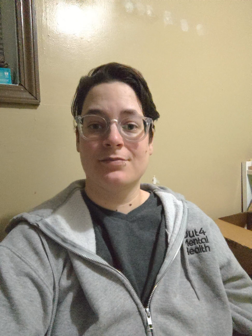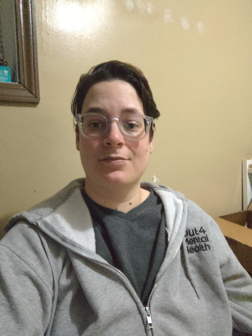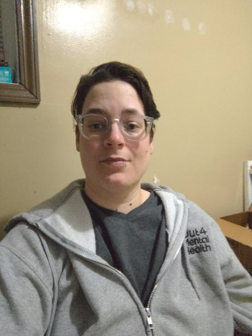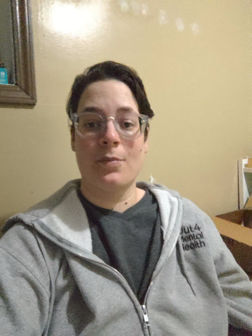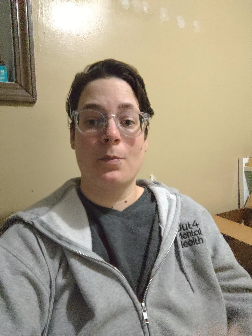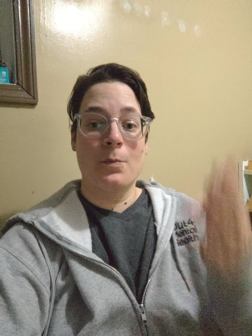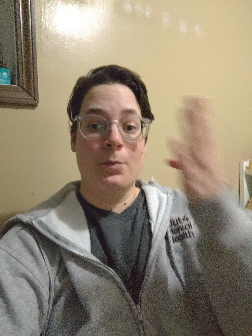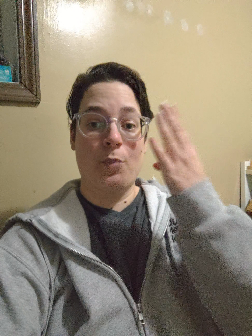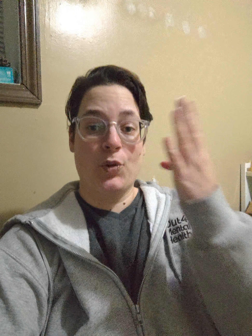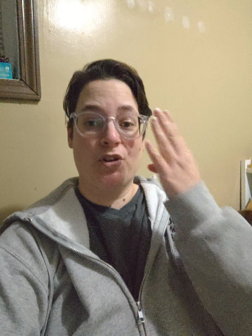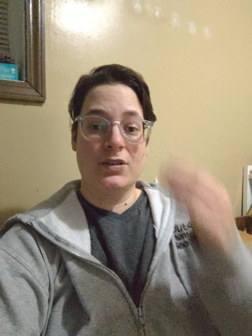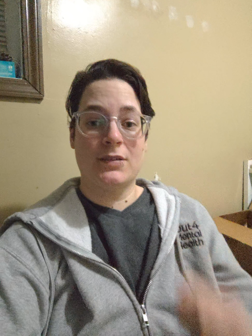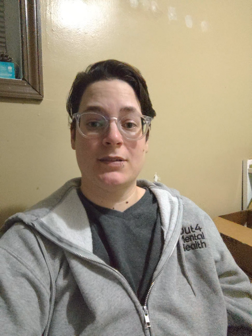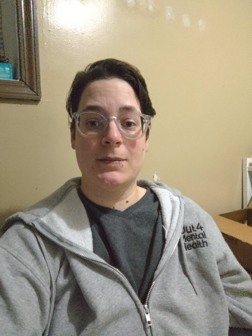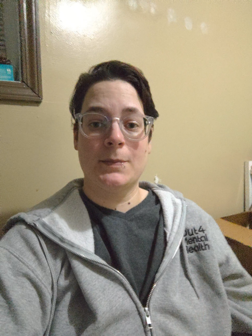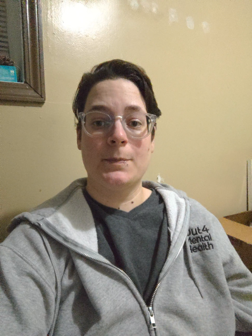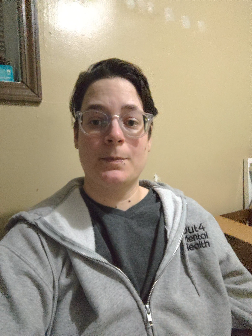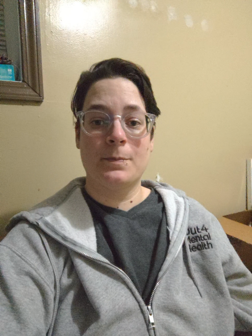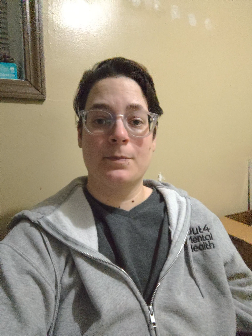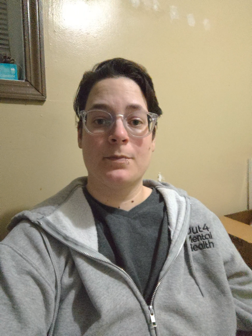morning